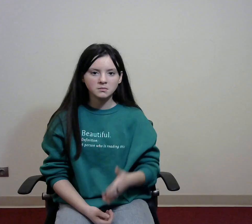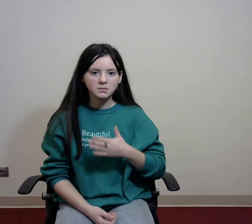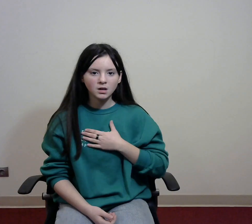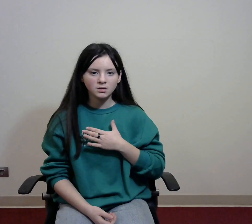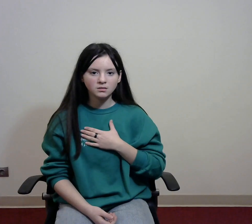mən